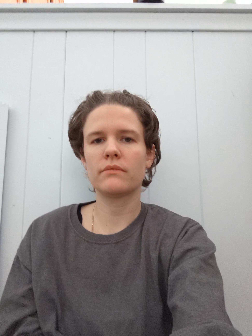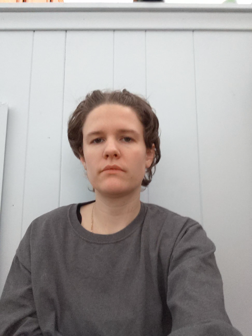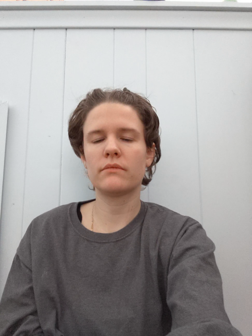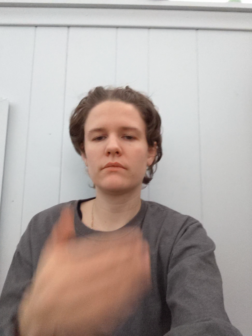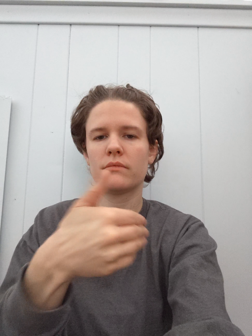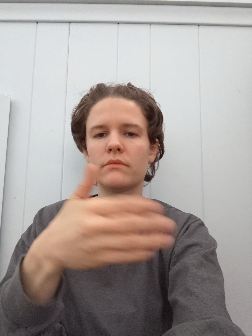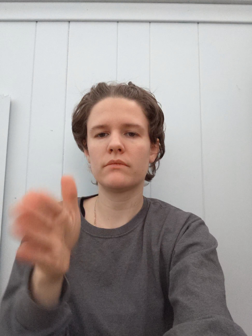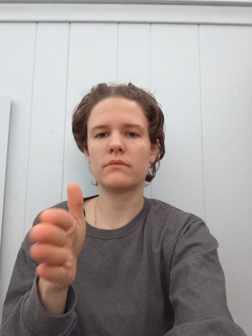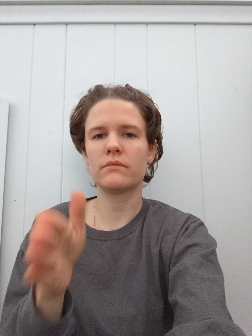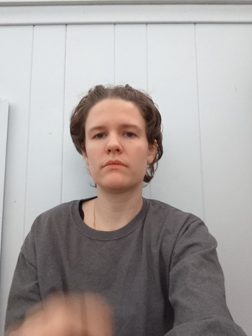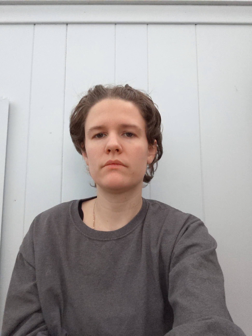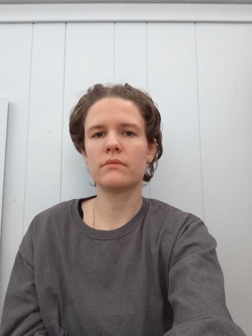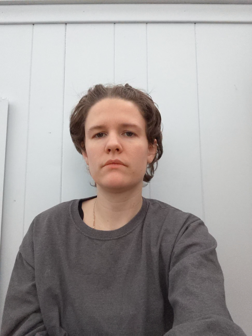room